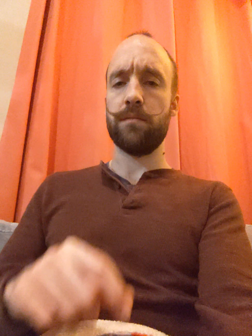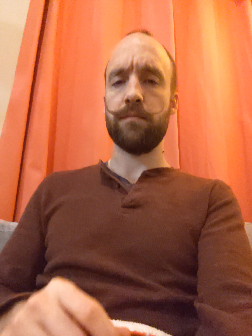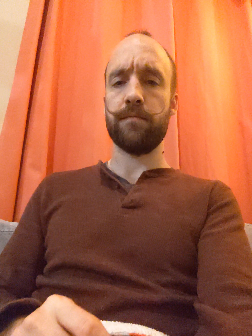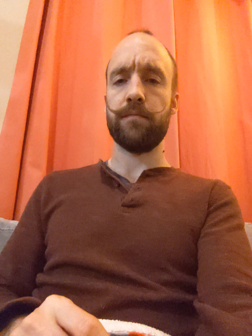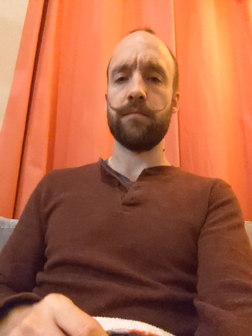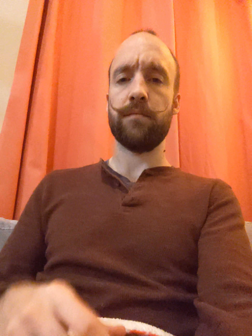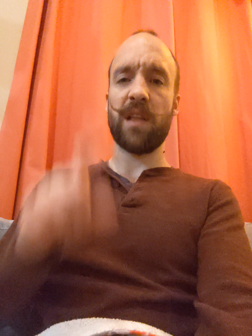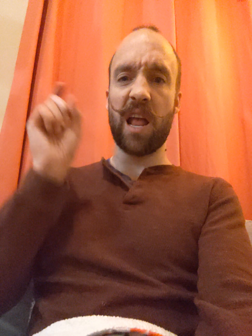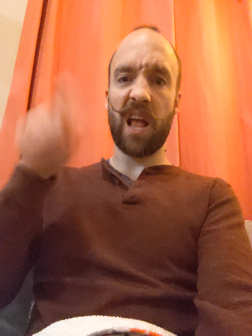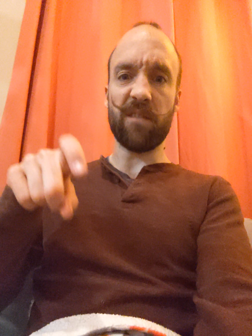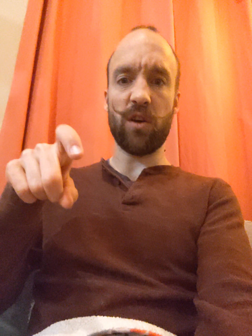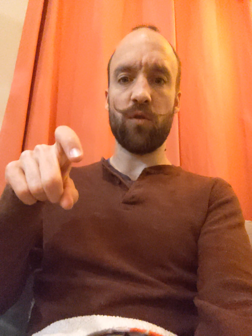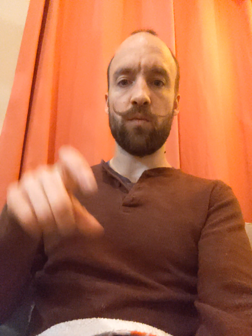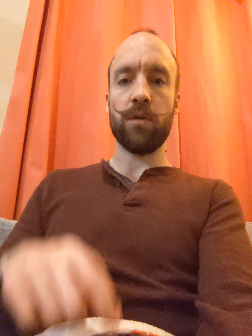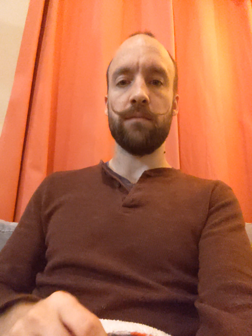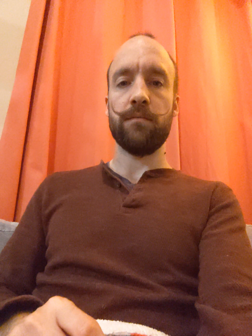have to